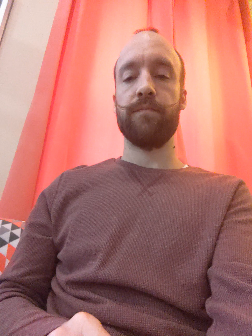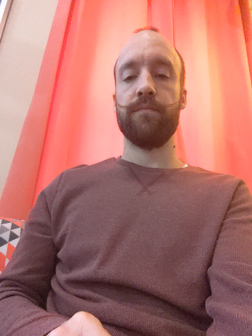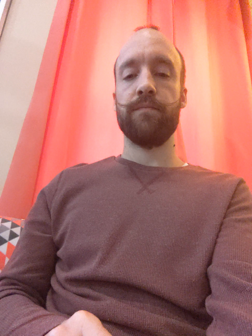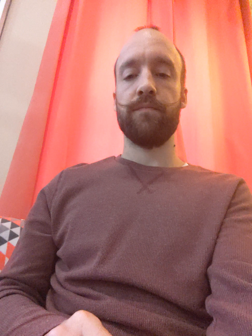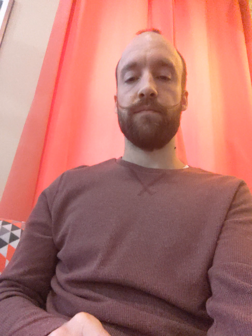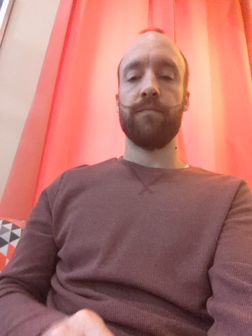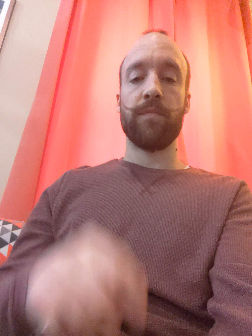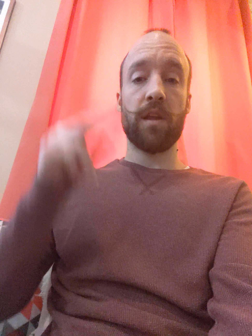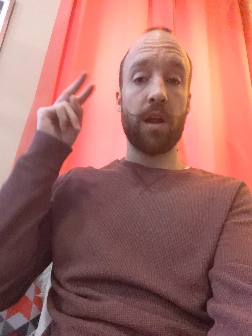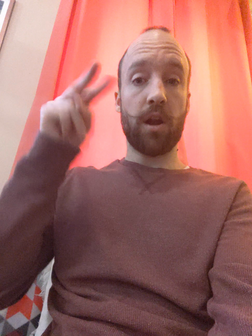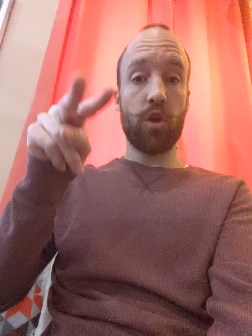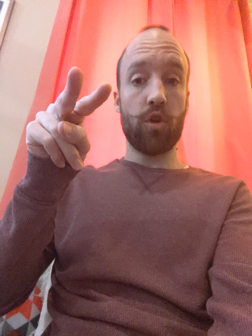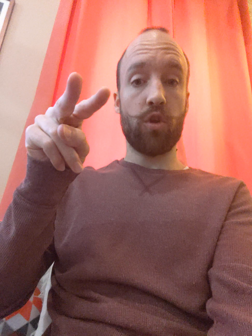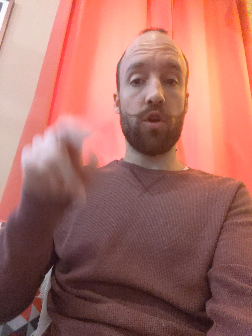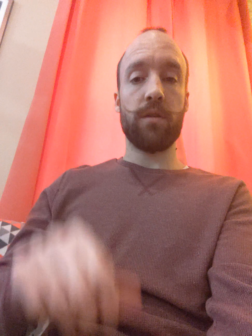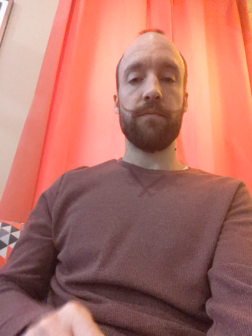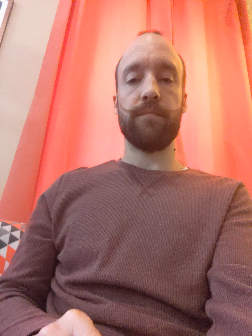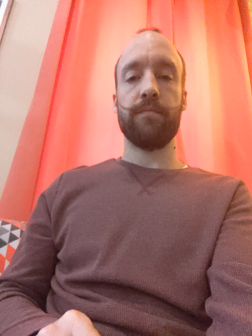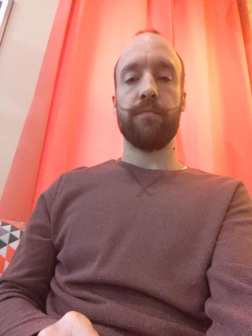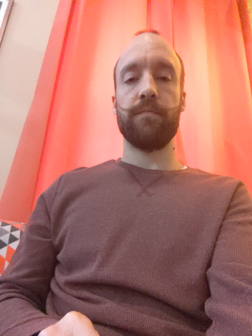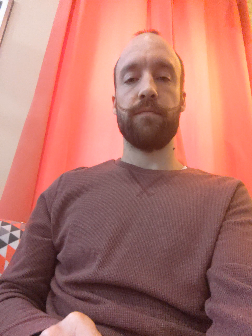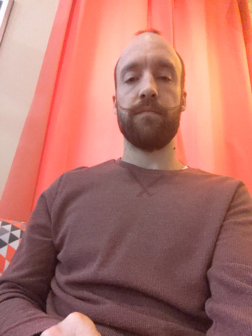look